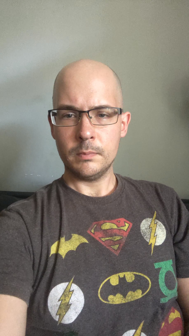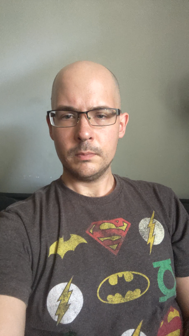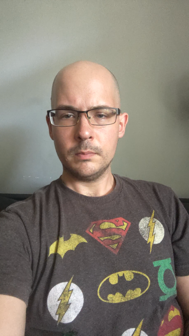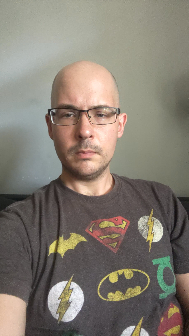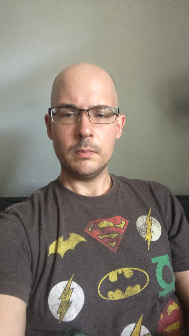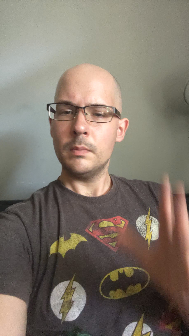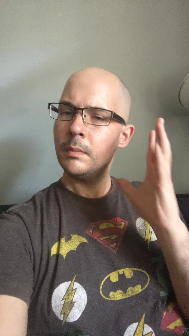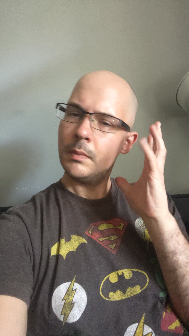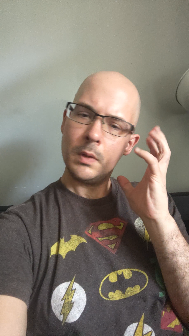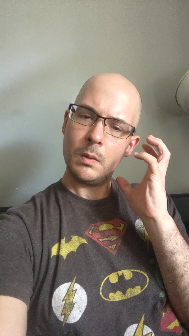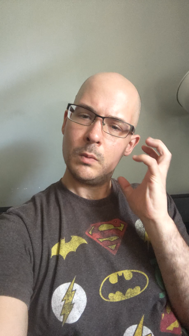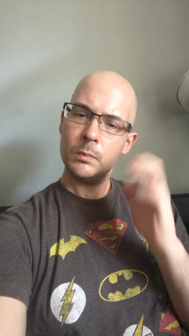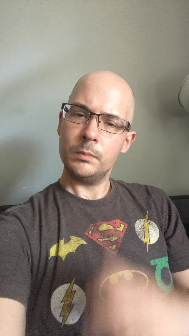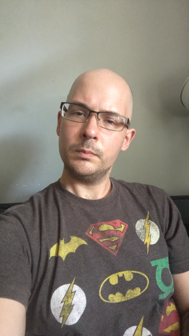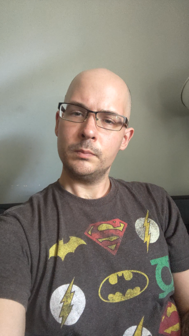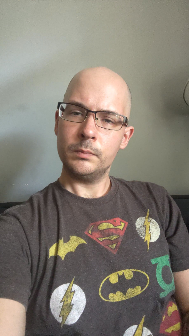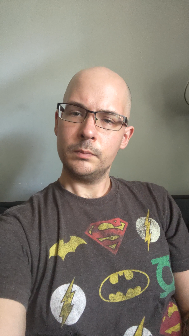pillow